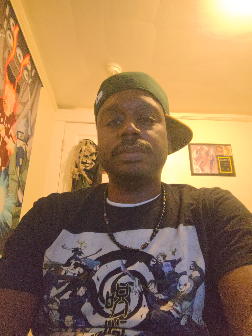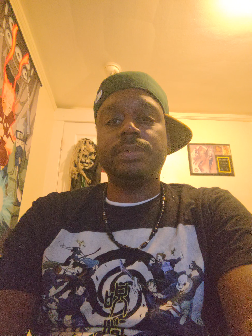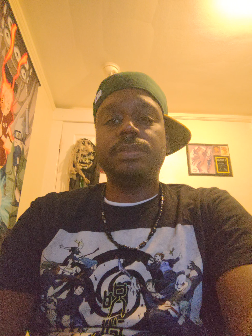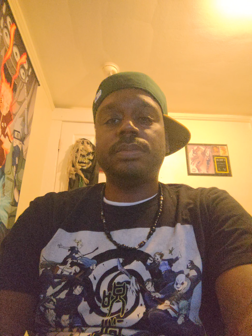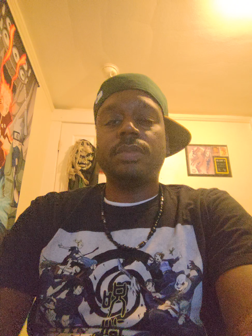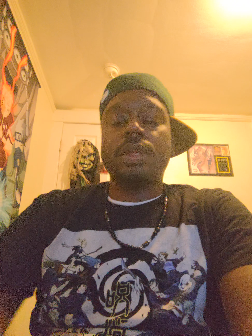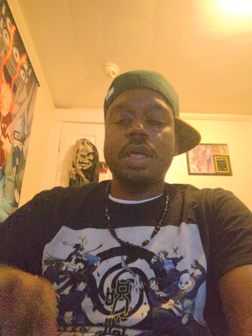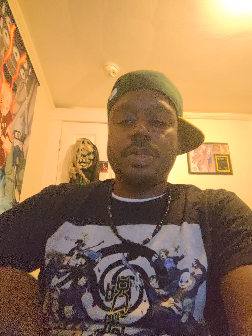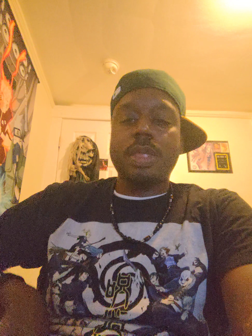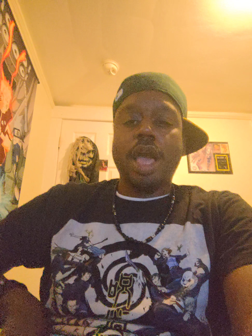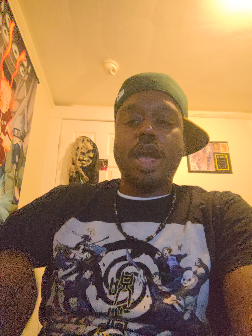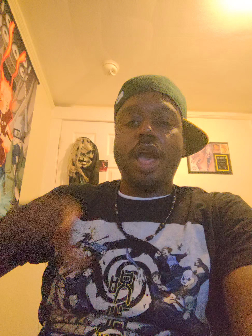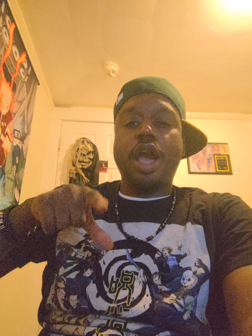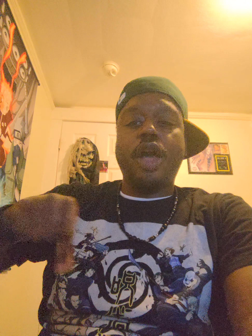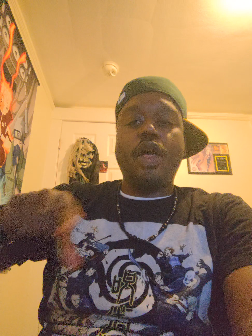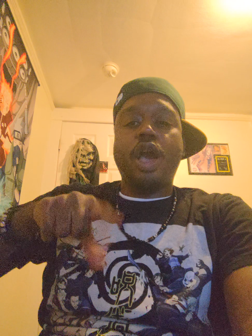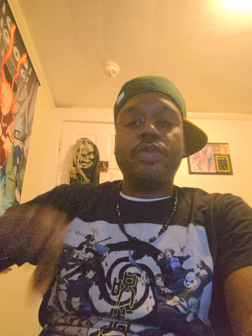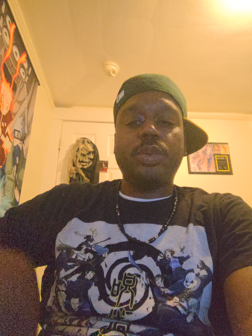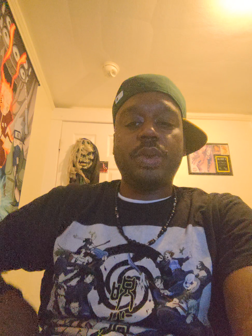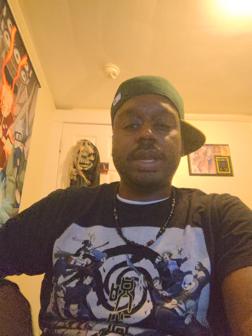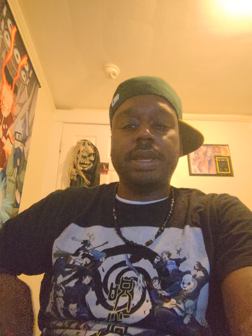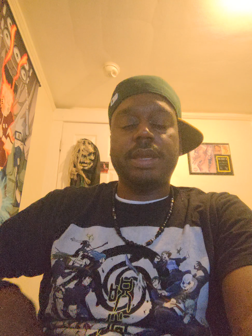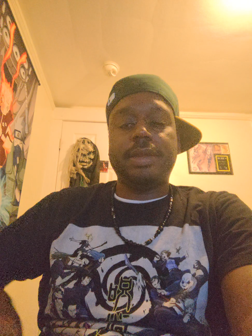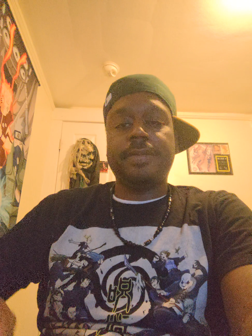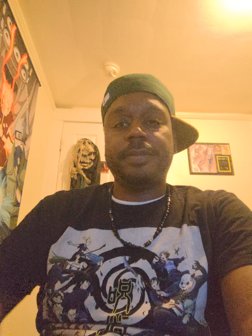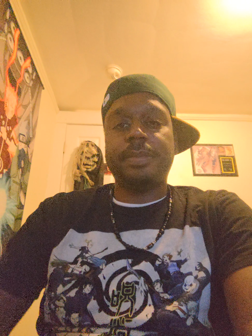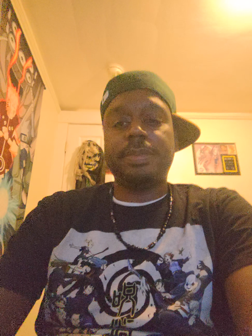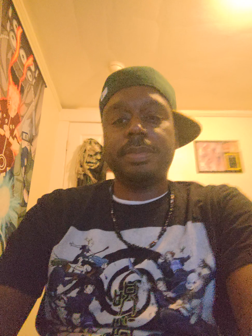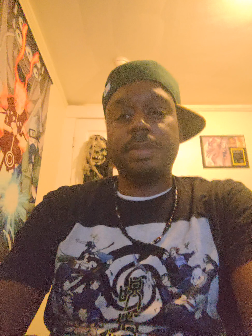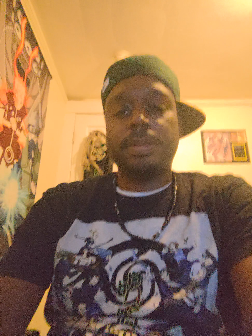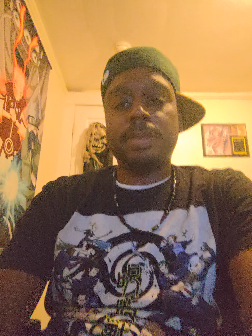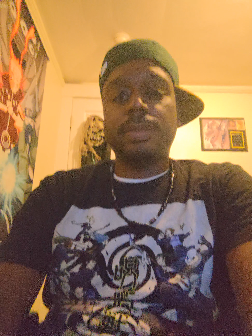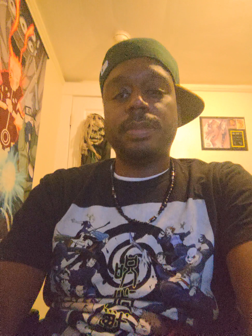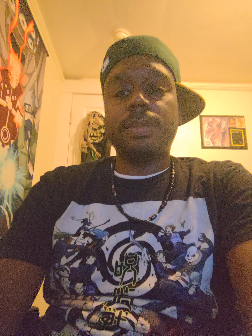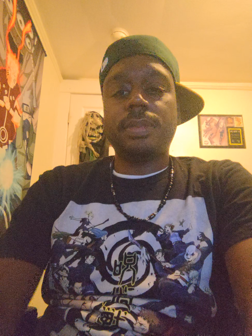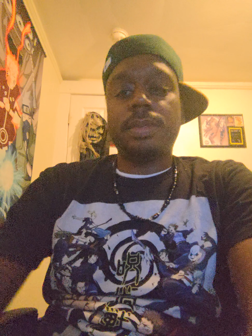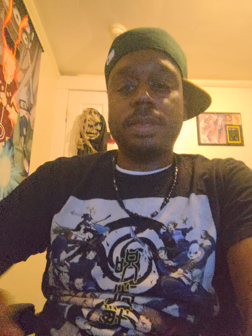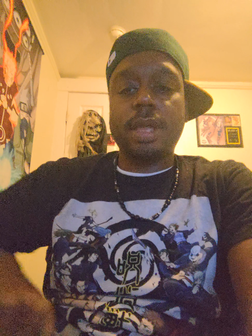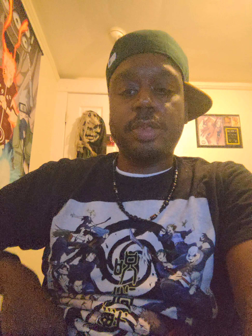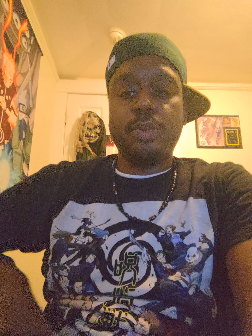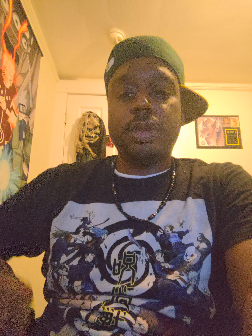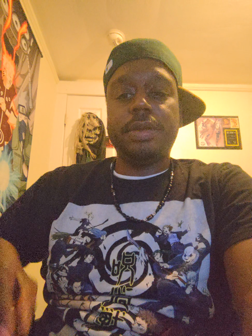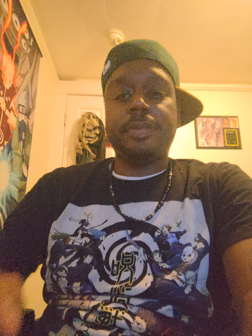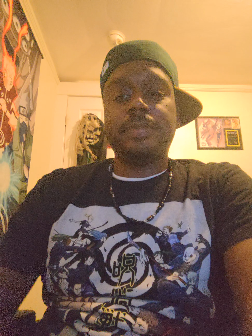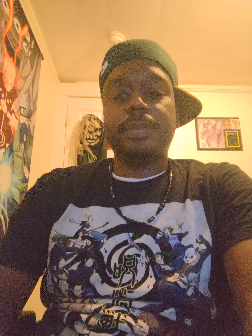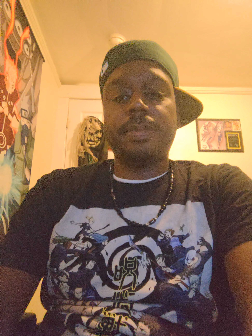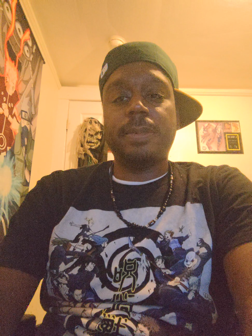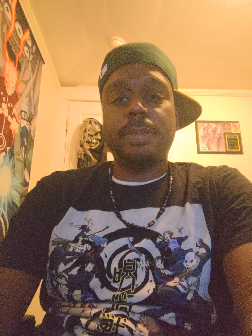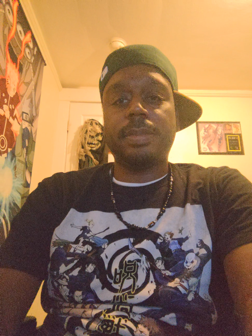underwear